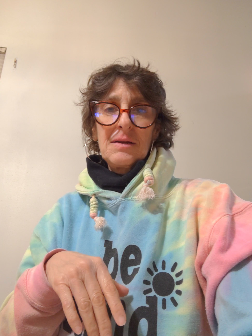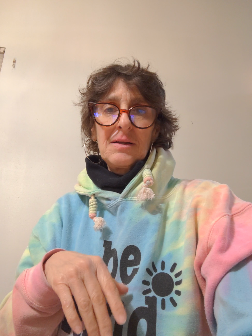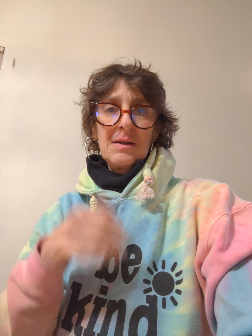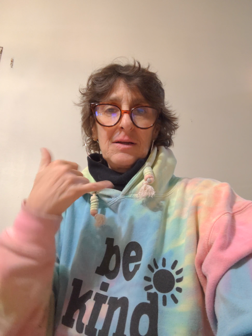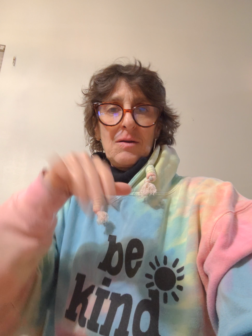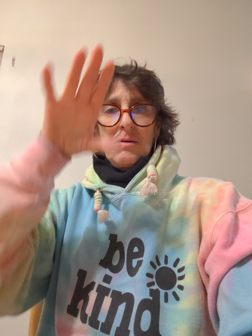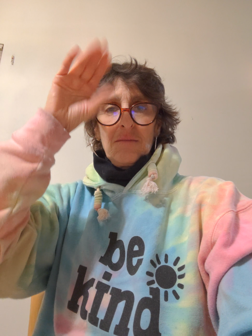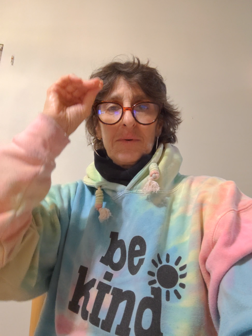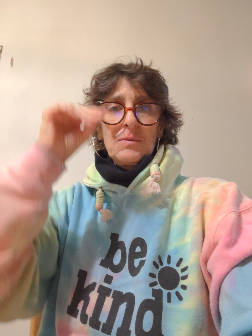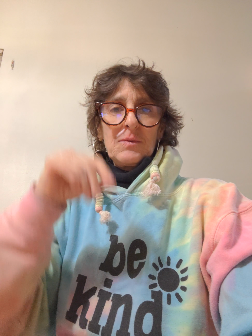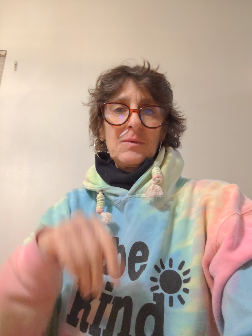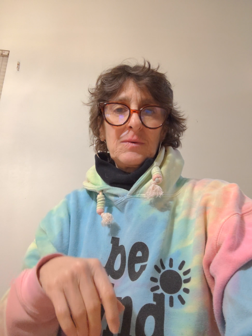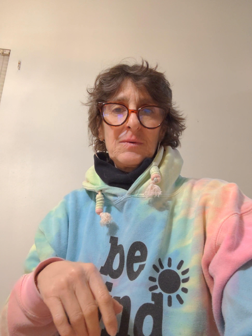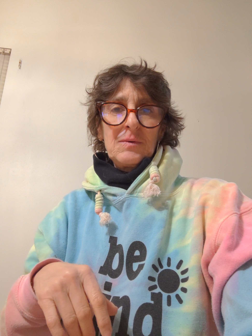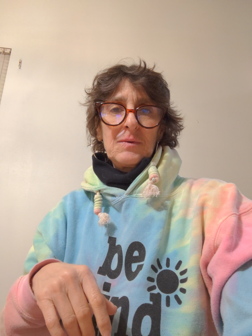cowboy